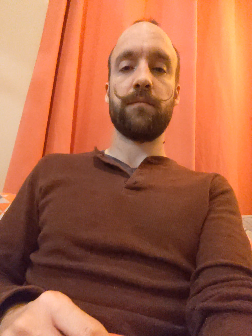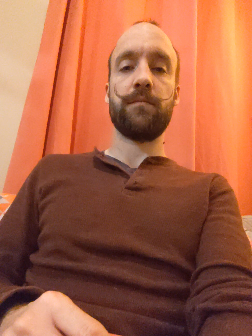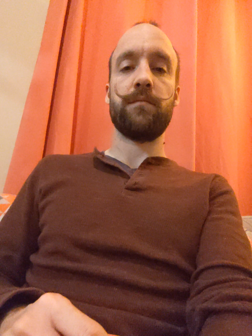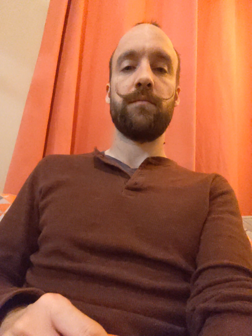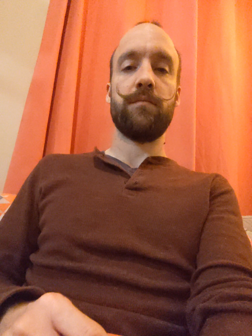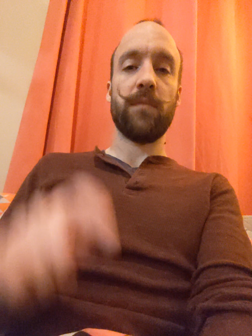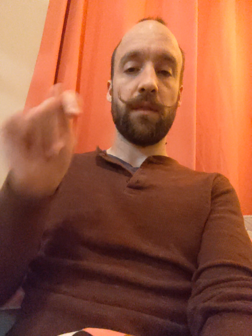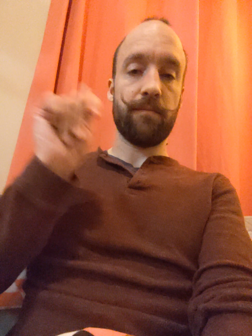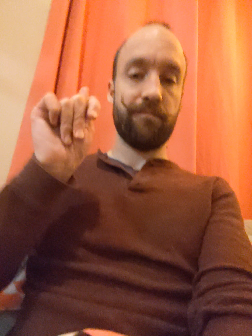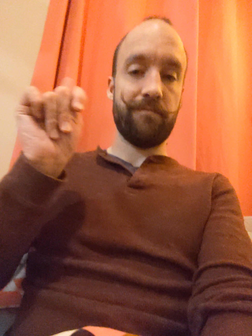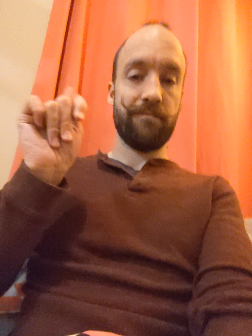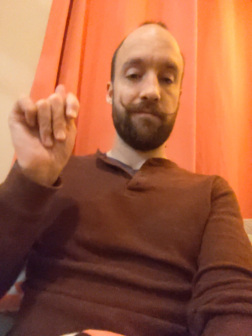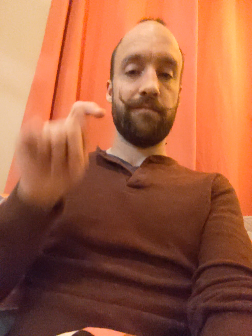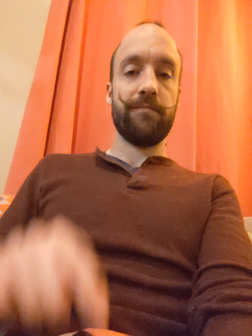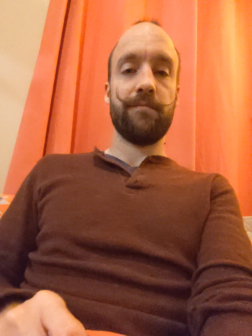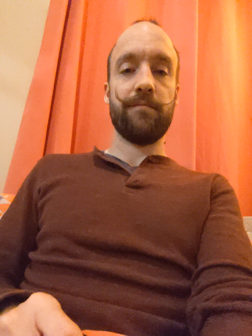potty